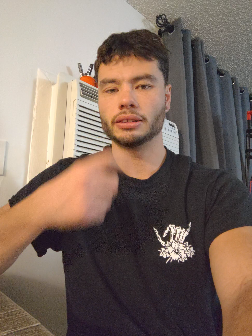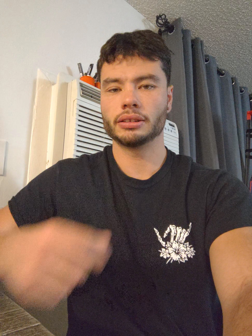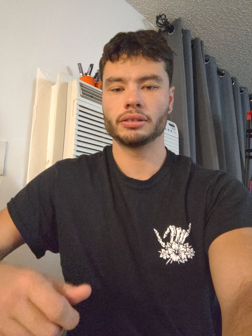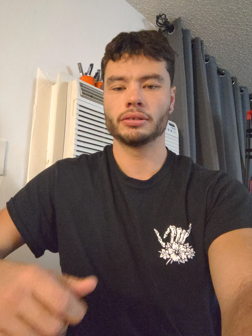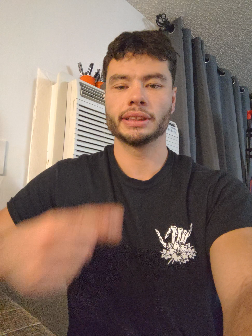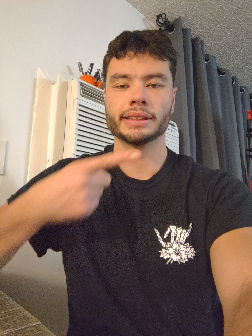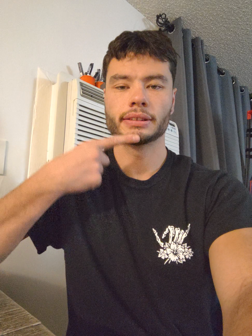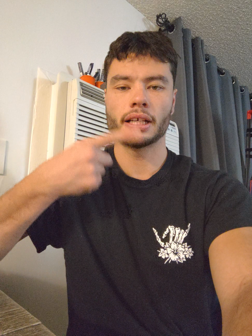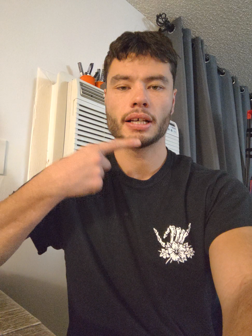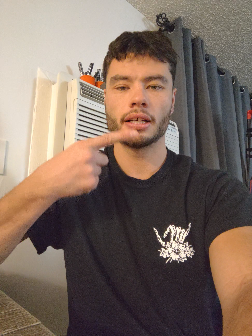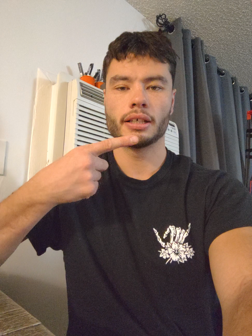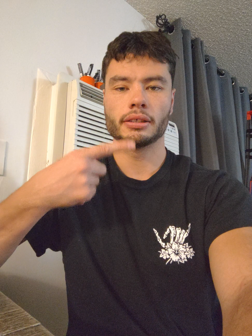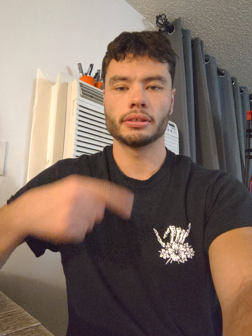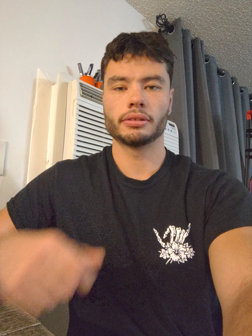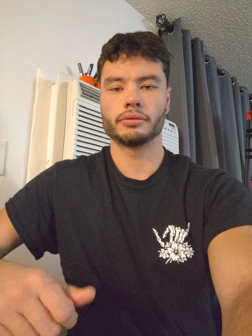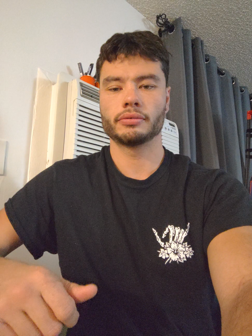say